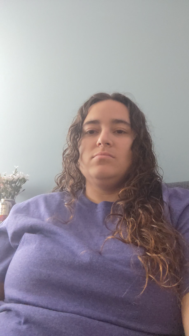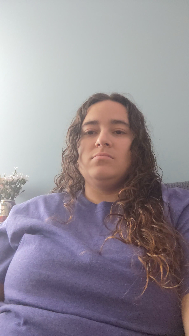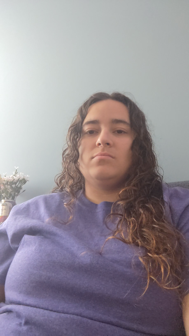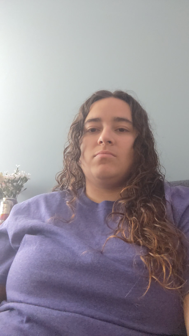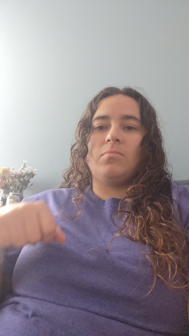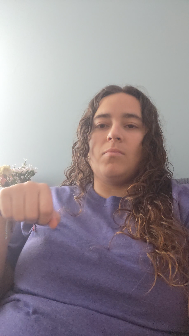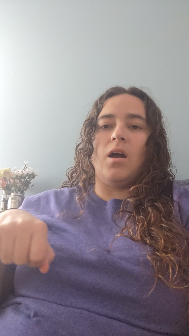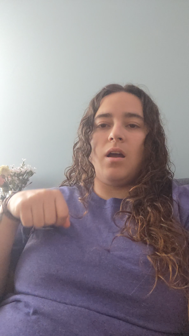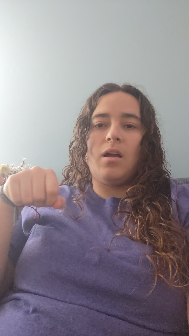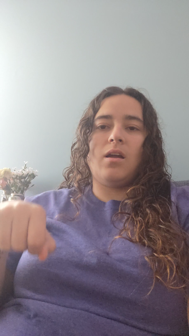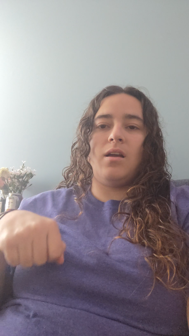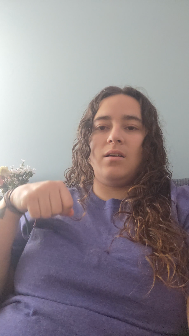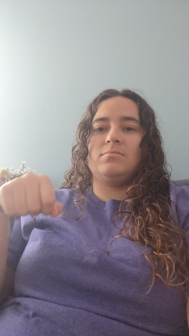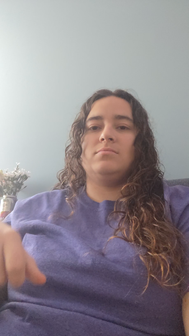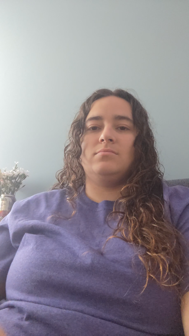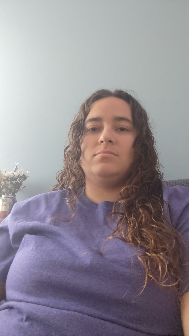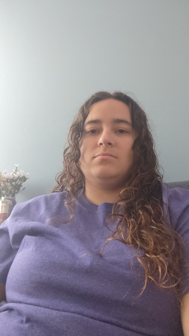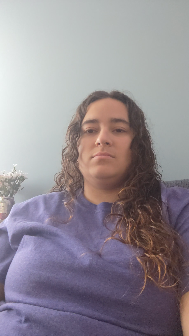bicycle